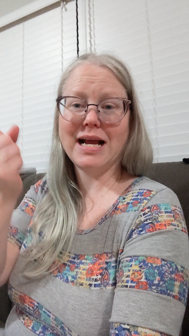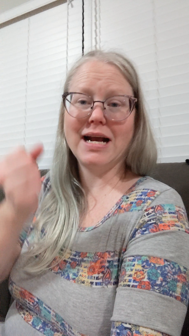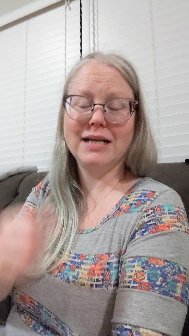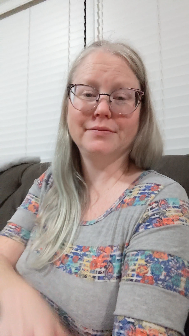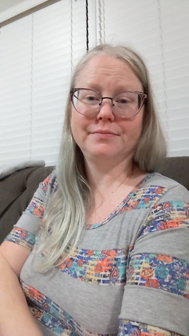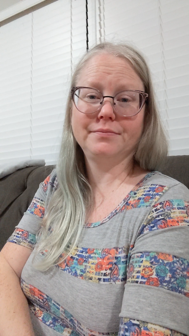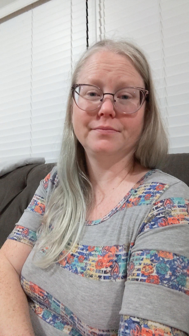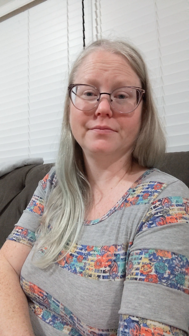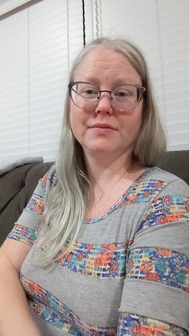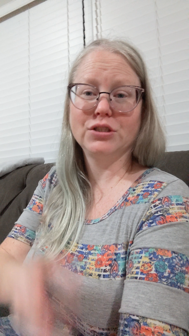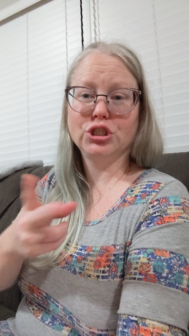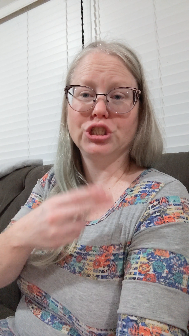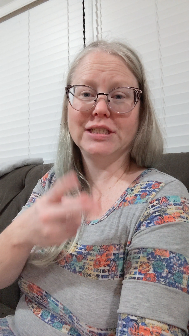sheep